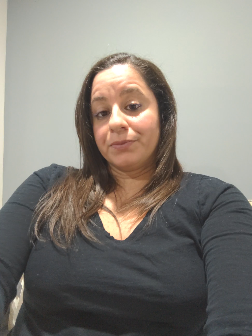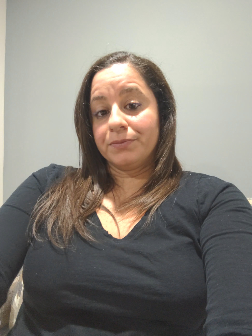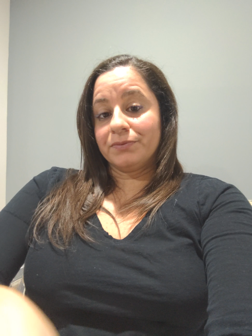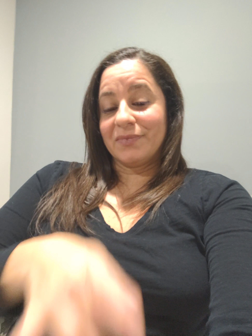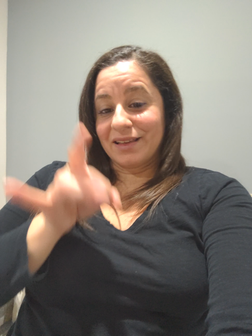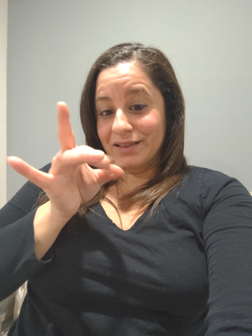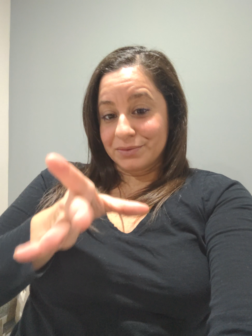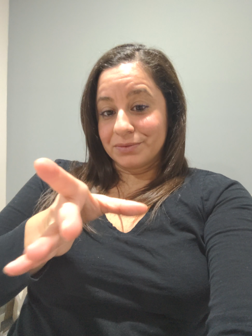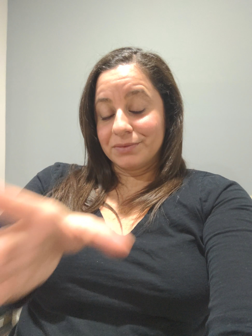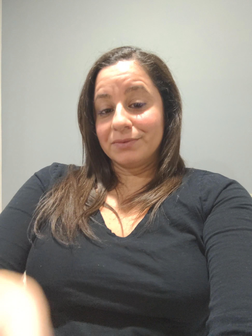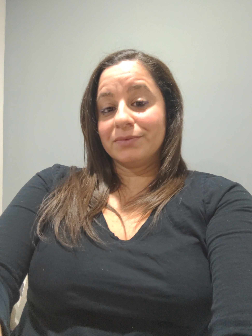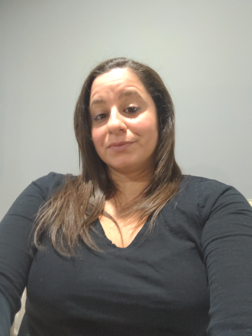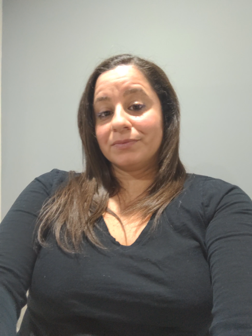hate